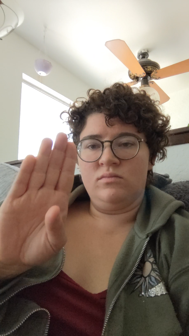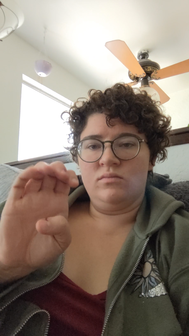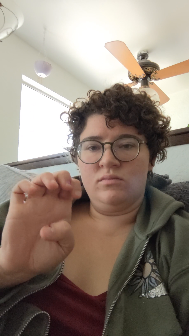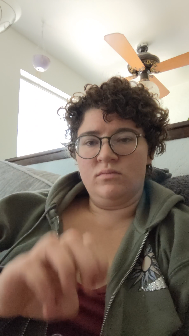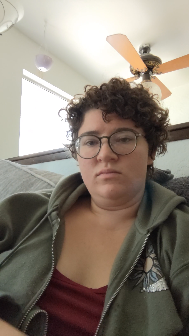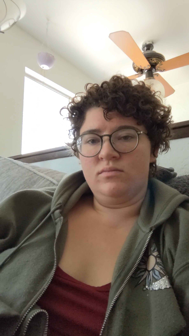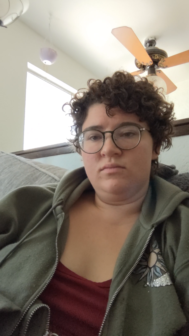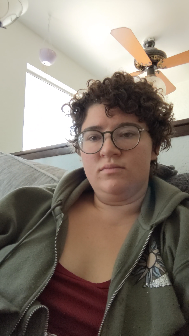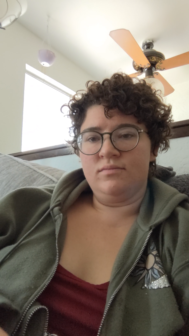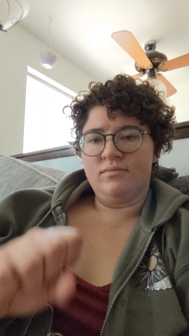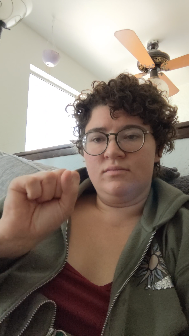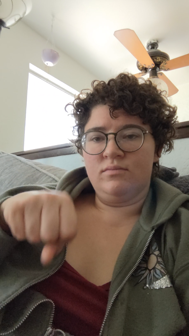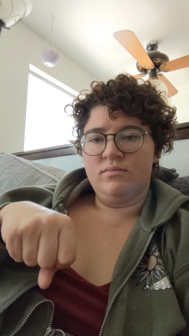could